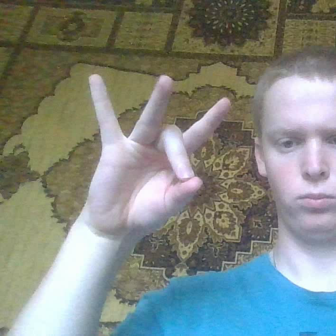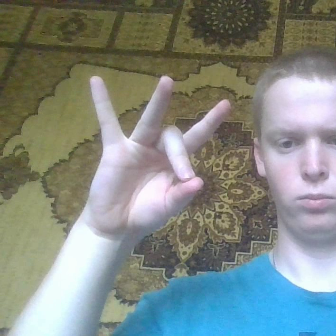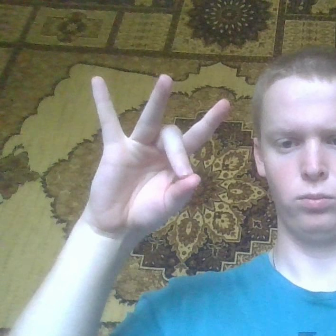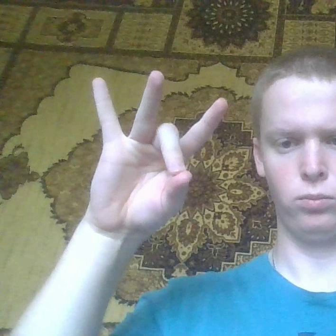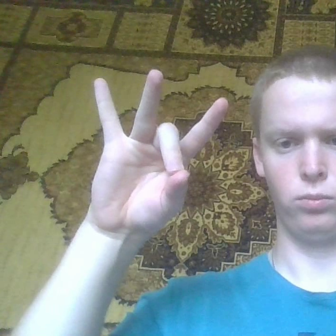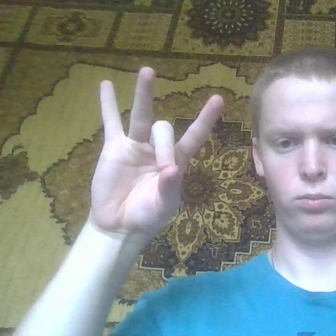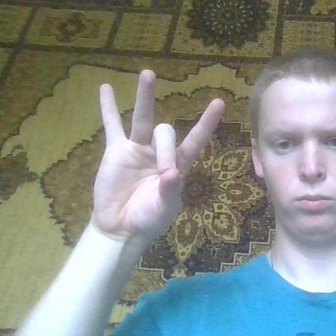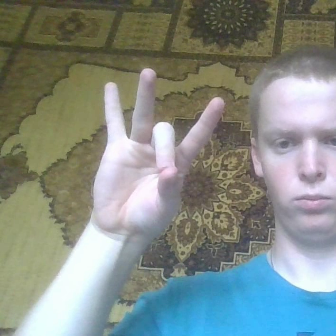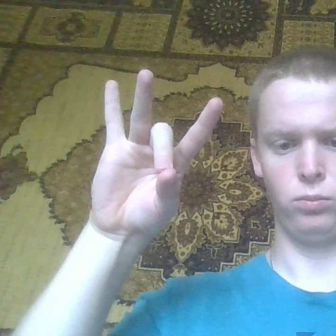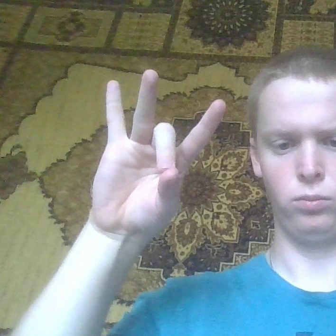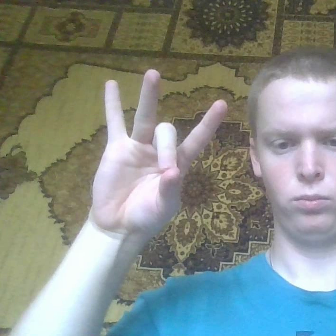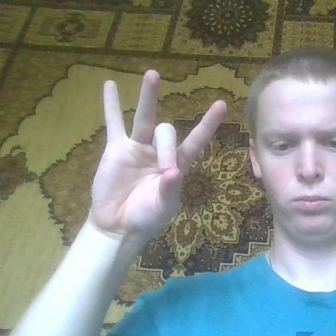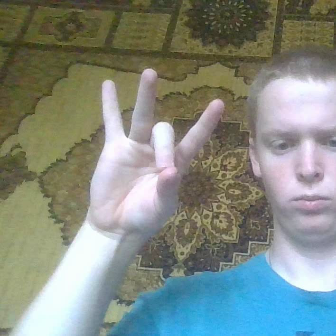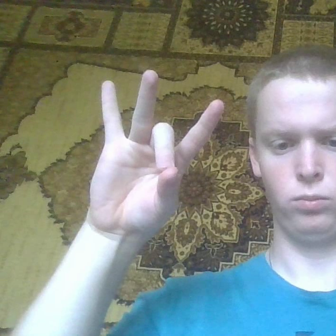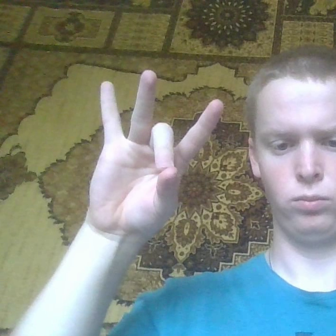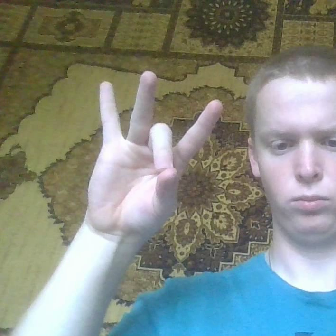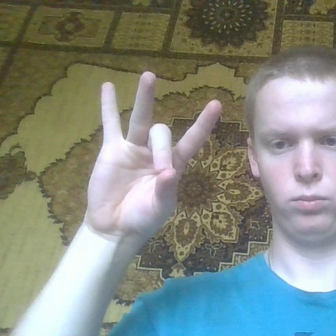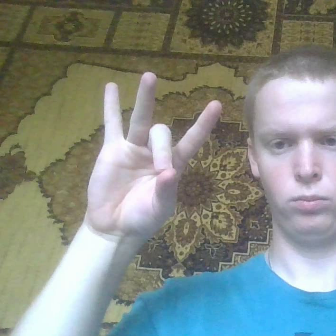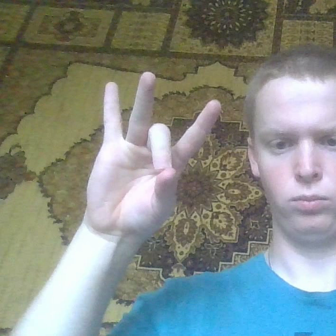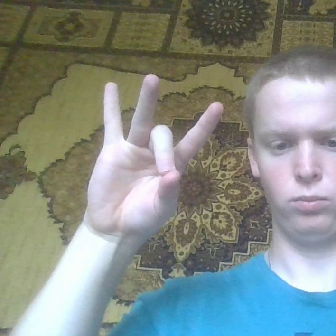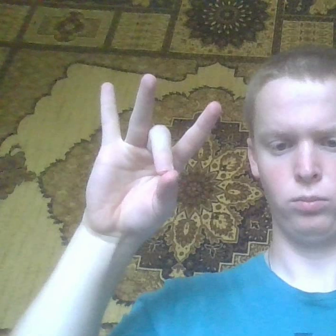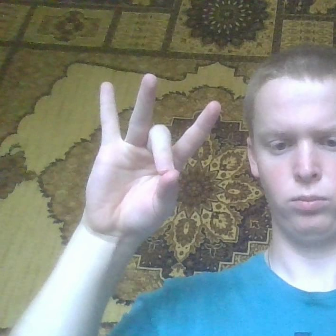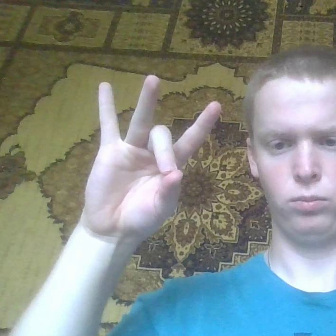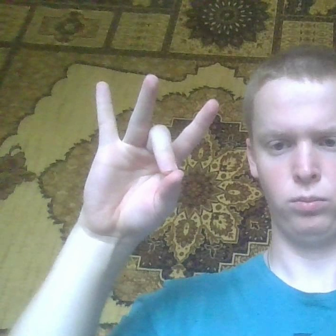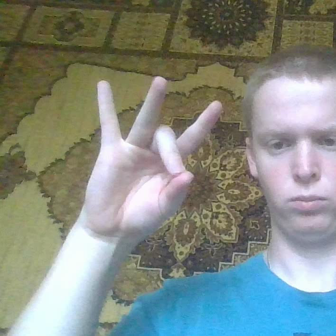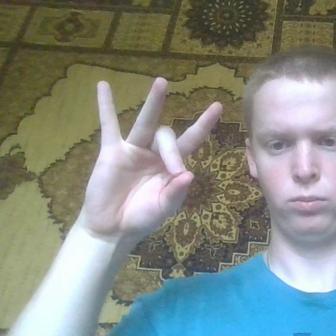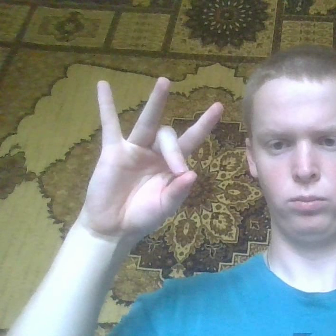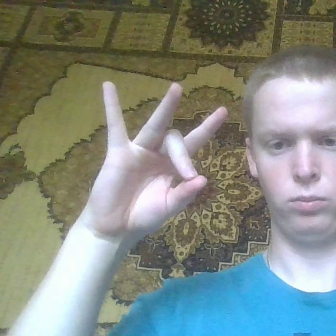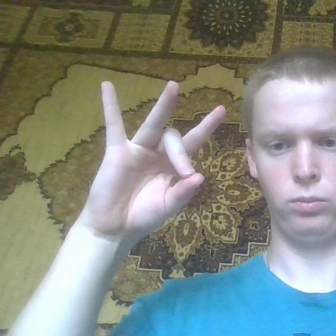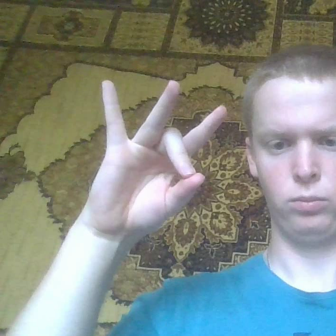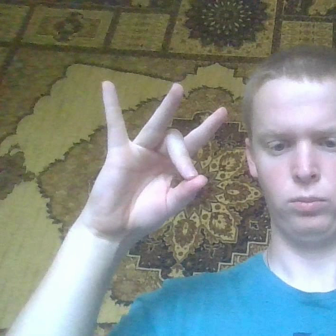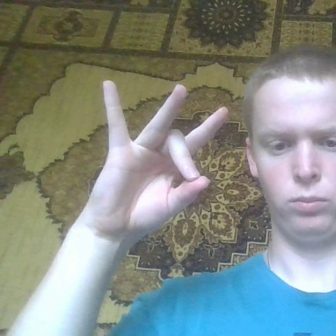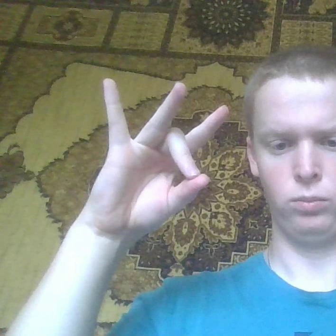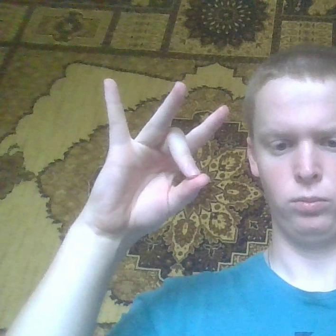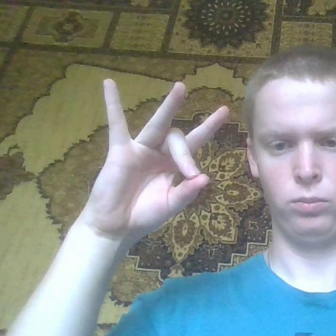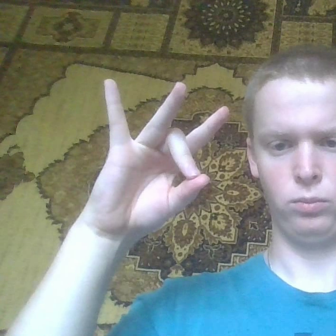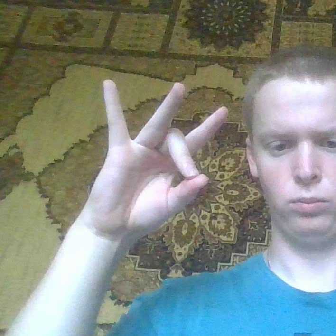Р